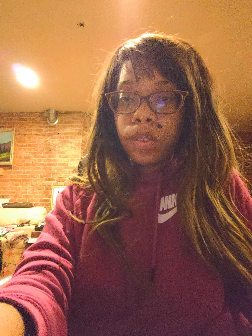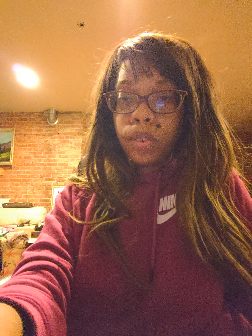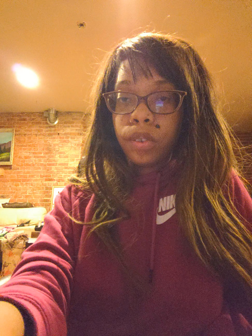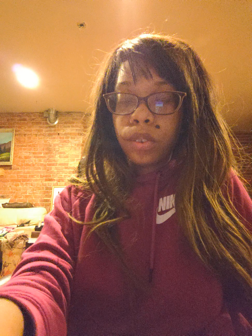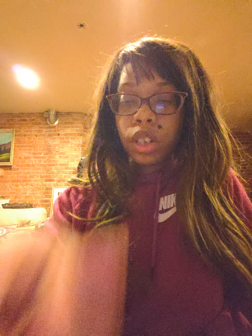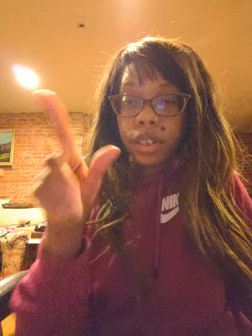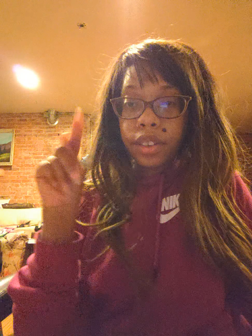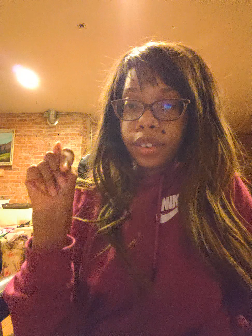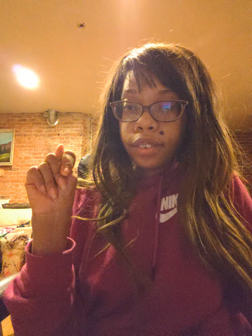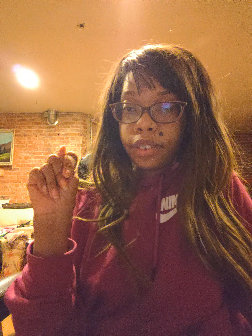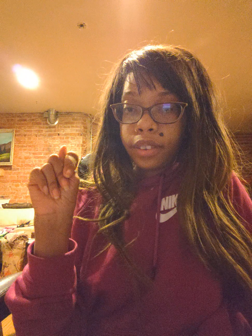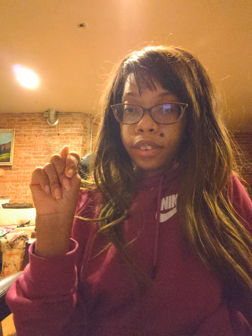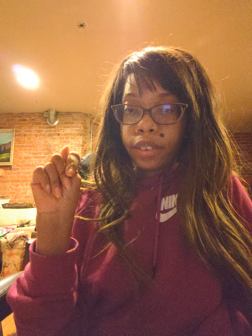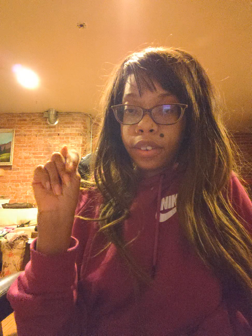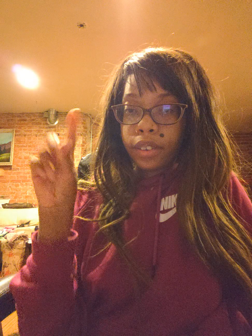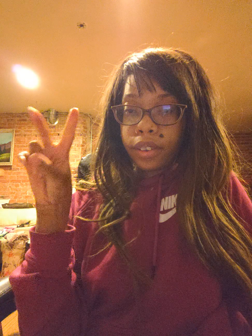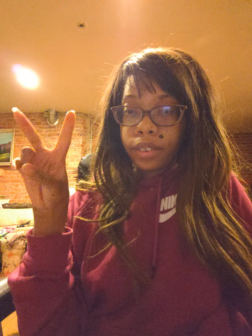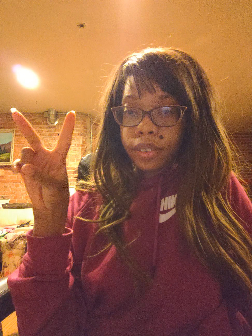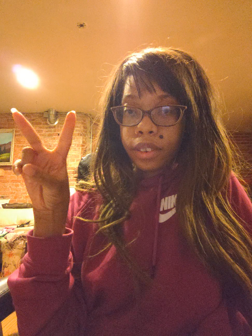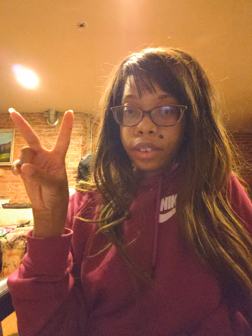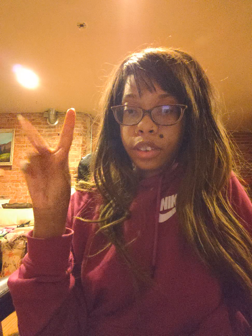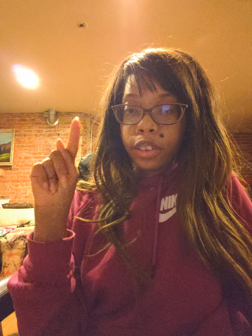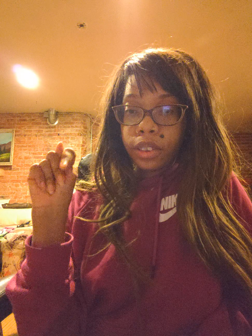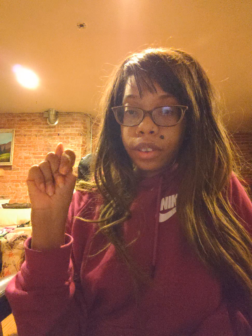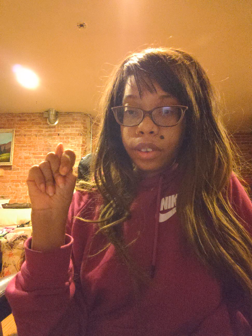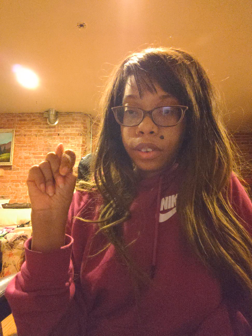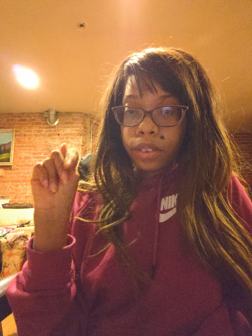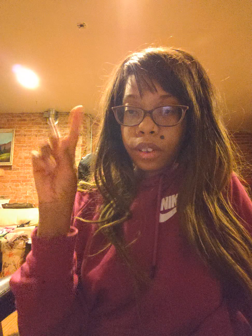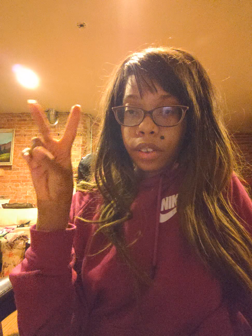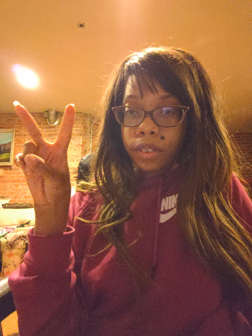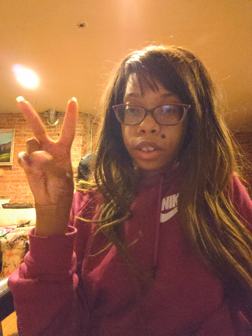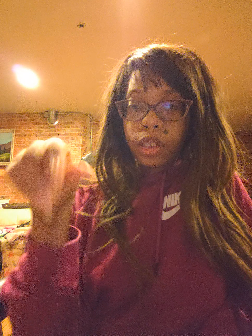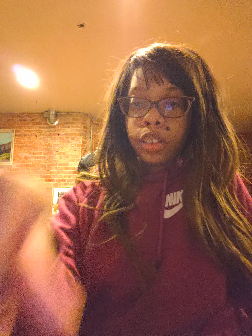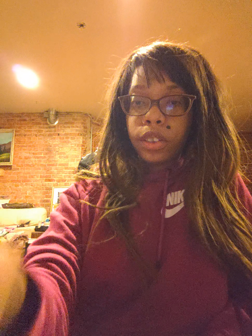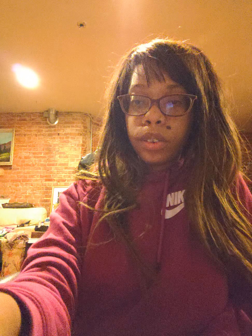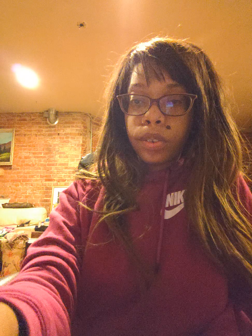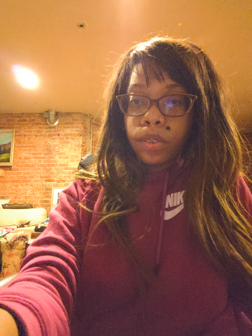TV